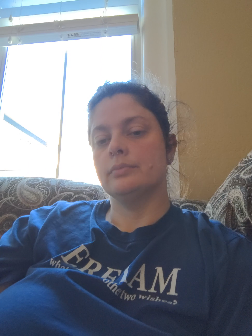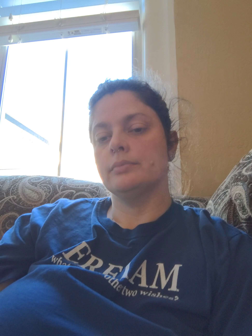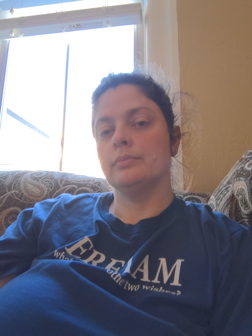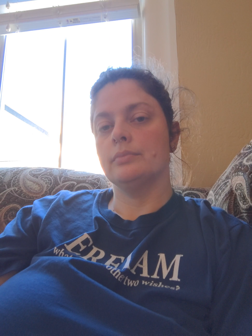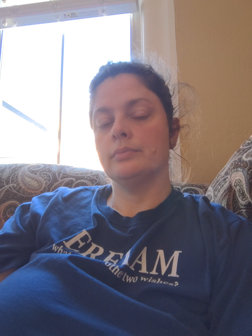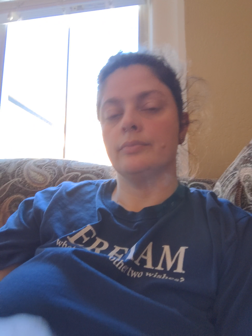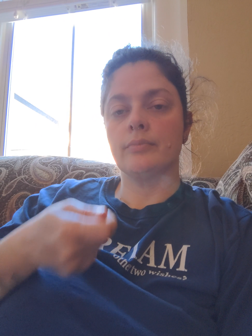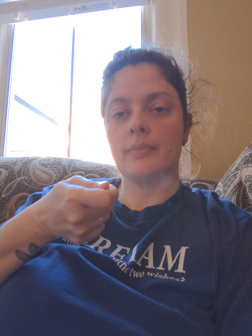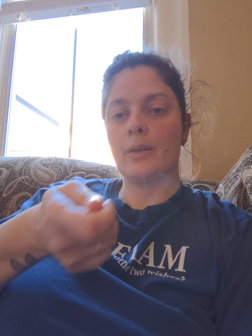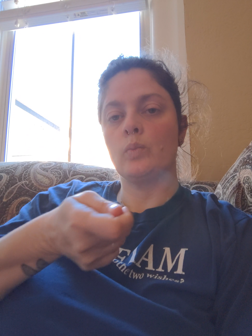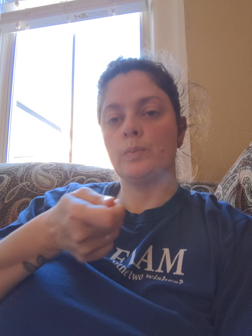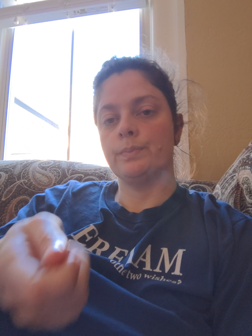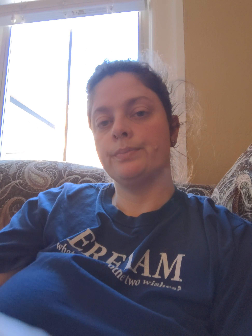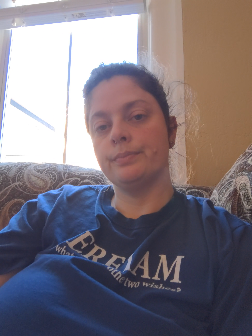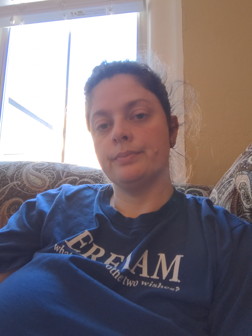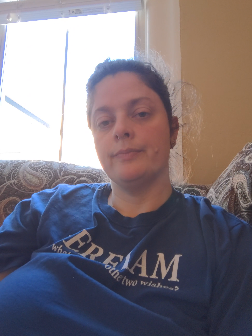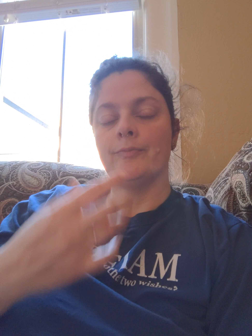vacuum